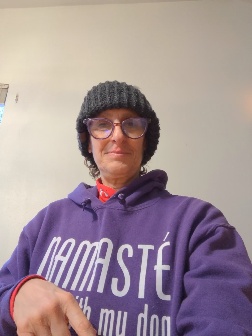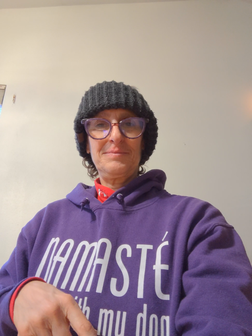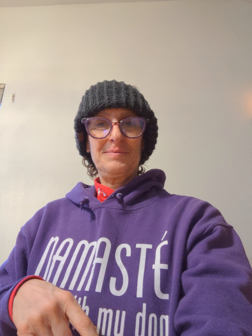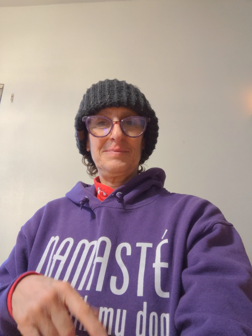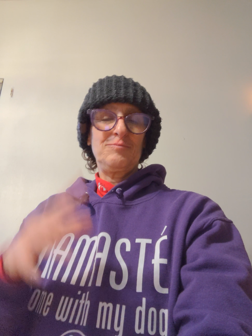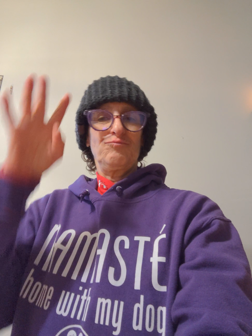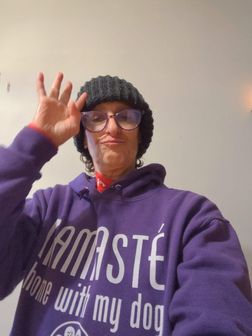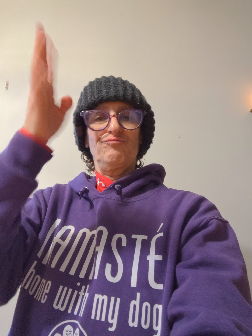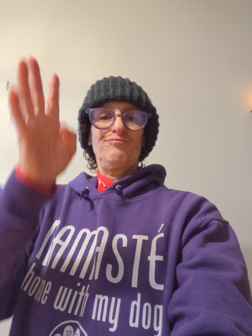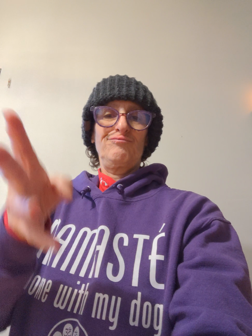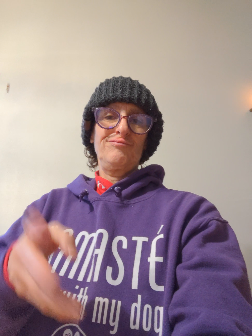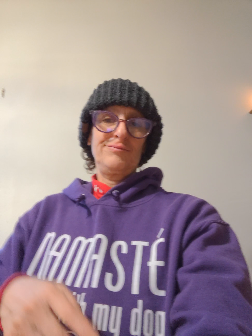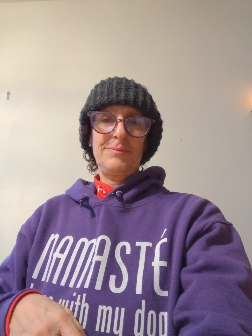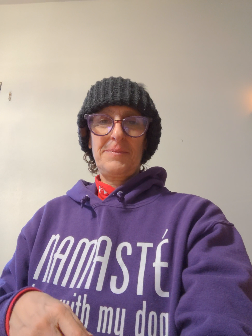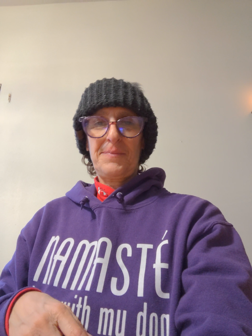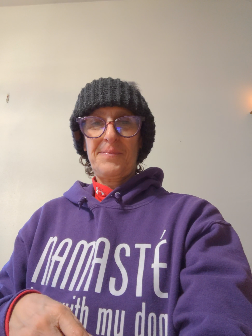pretend